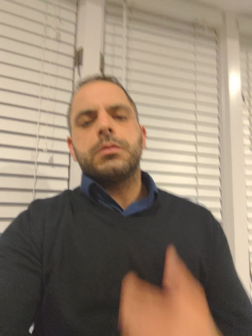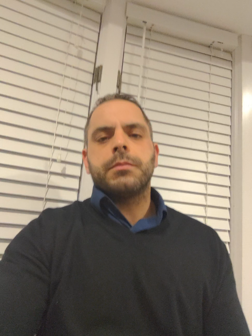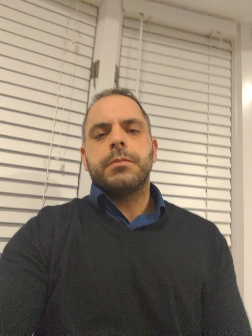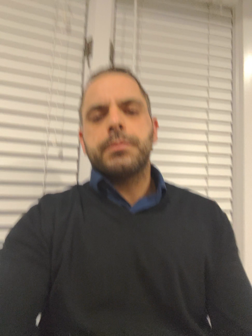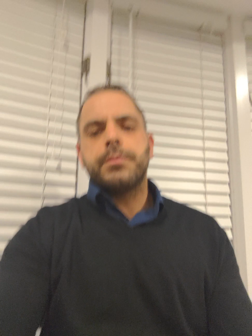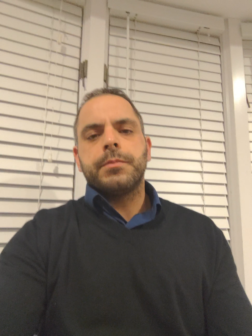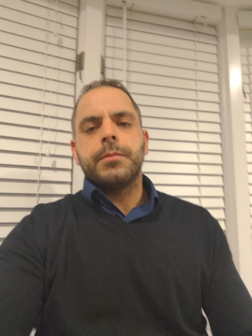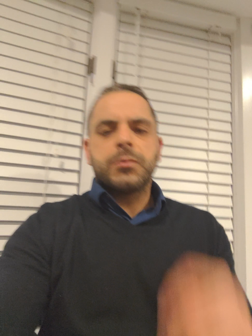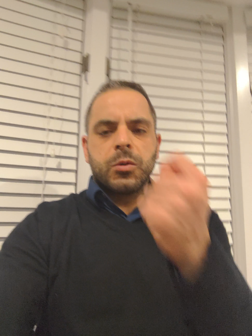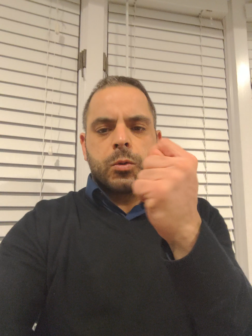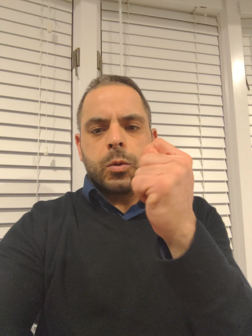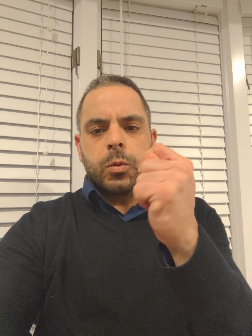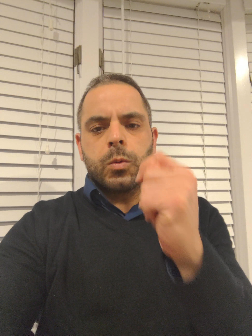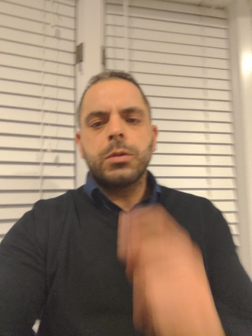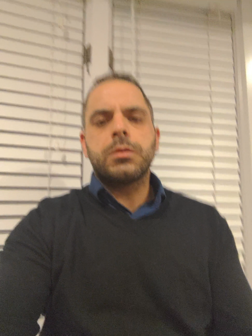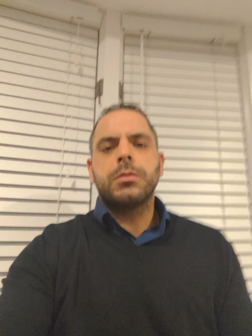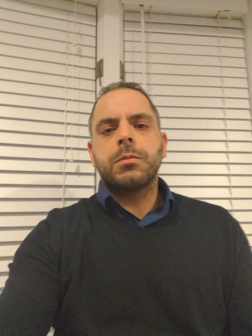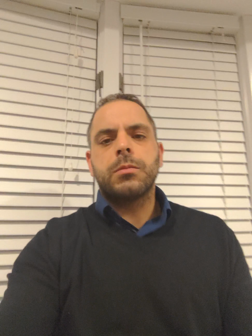toy